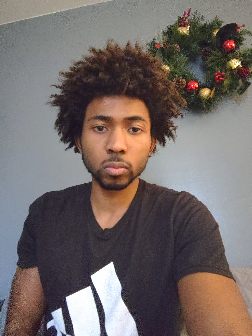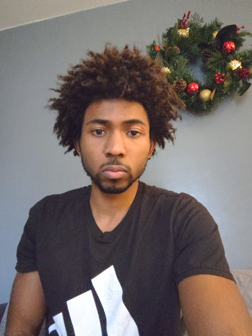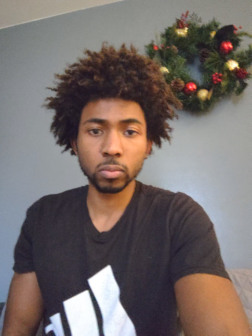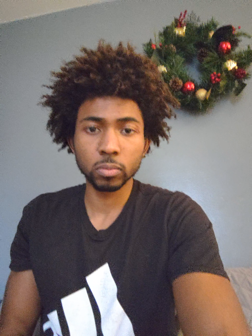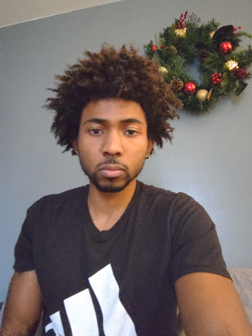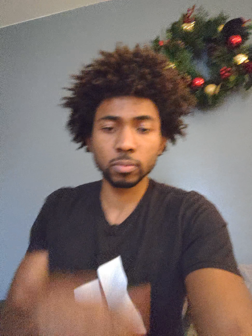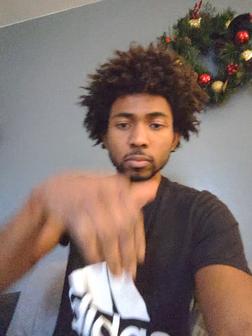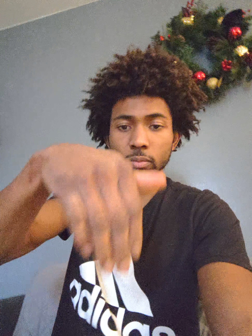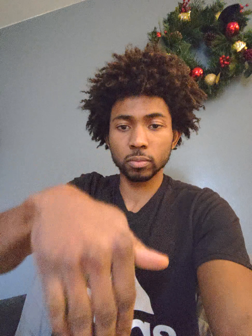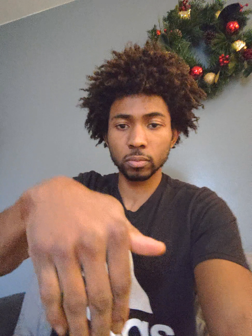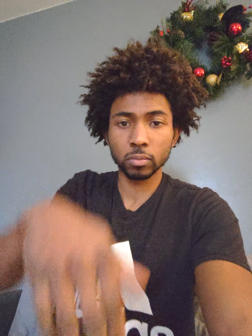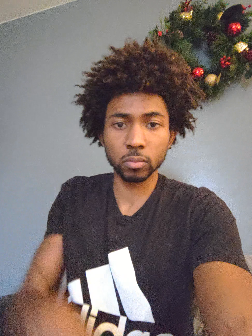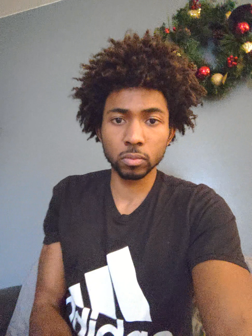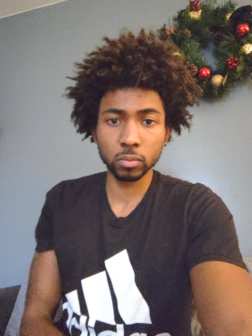night